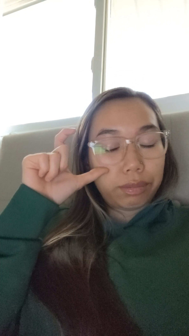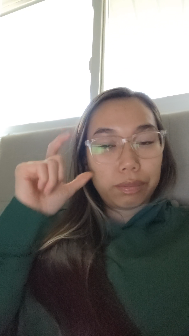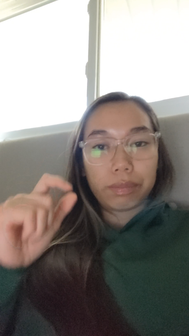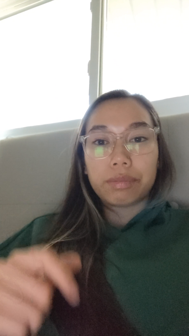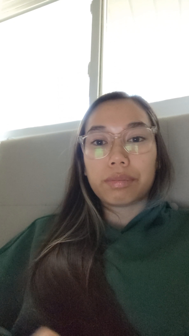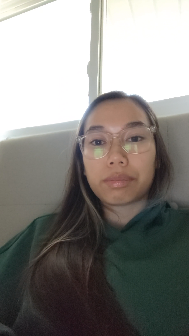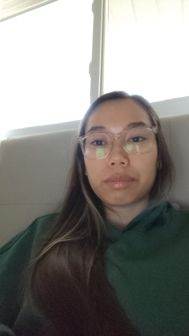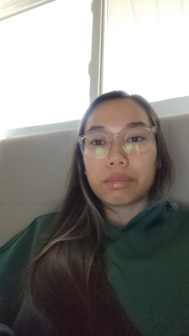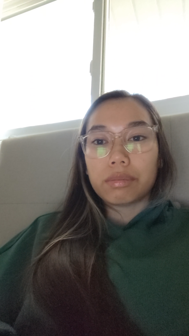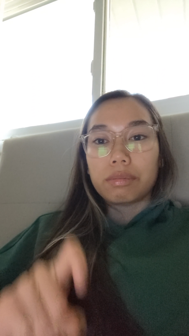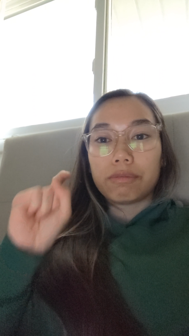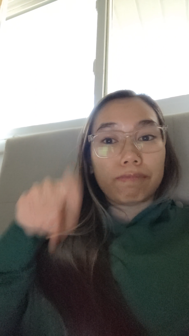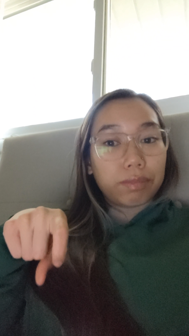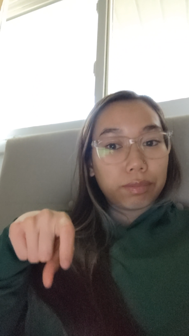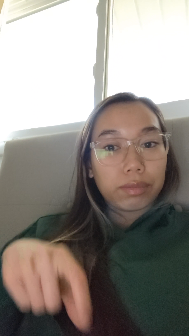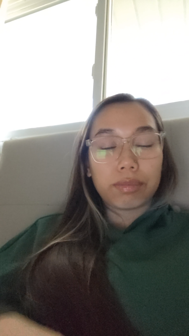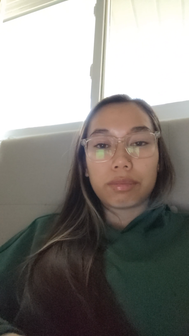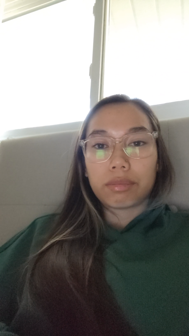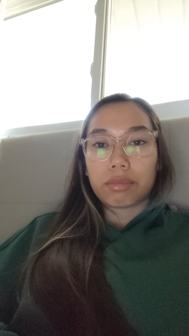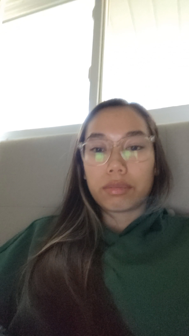must